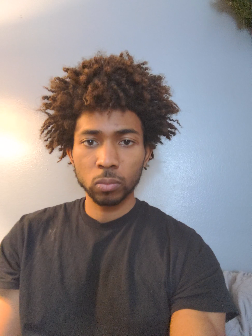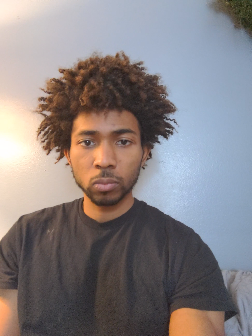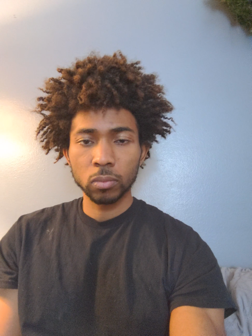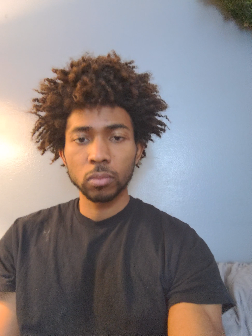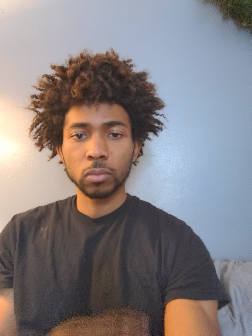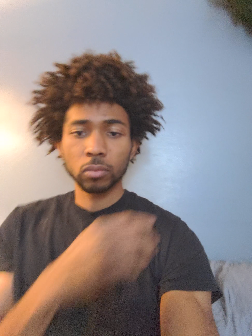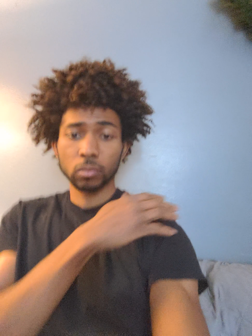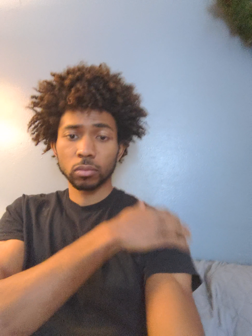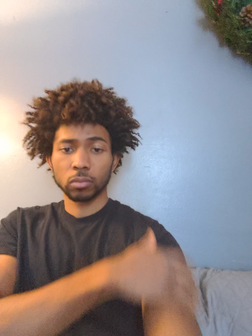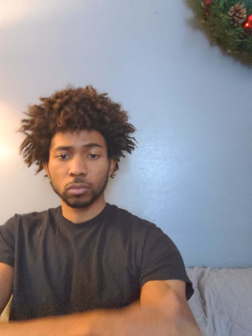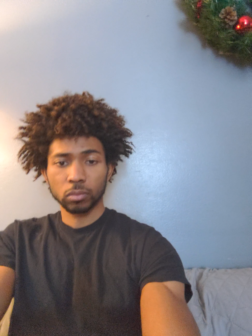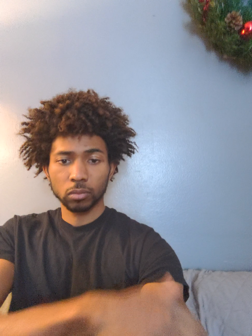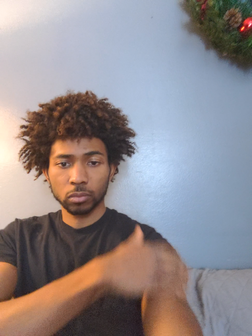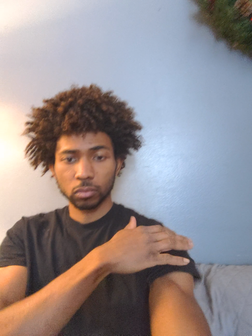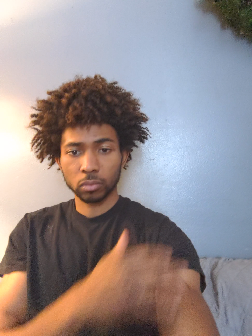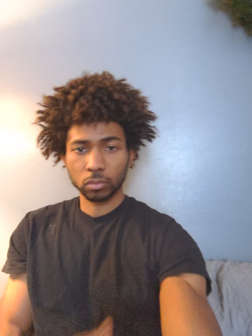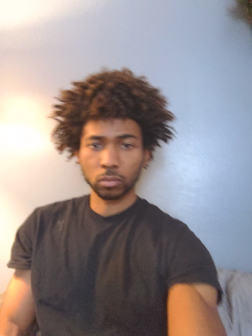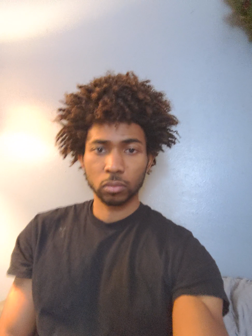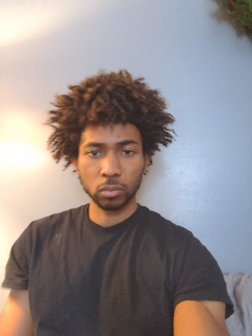arm